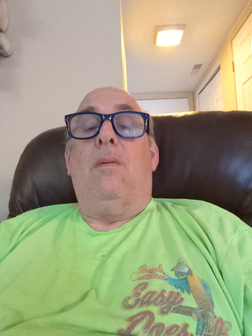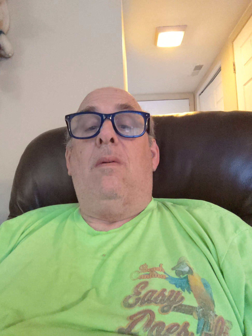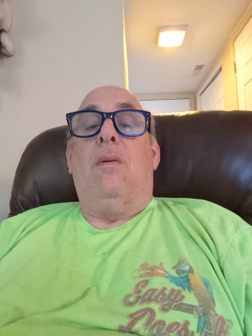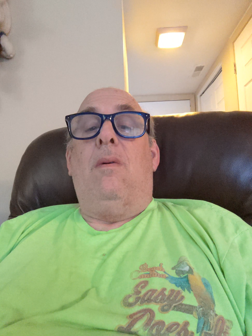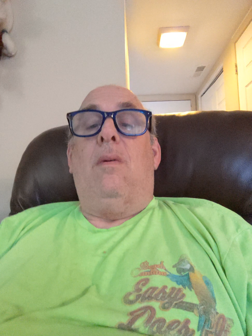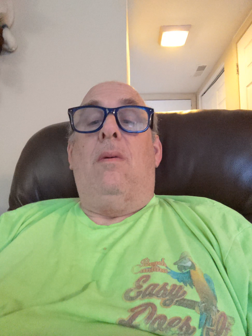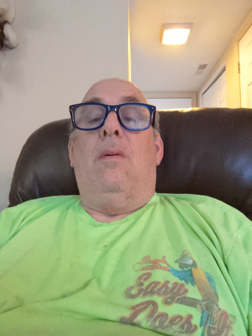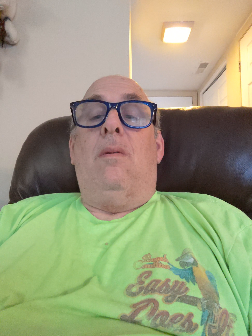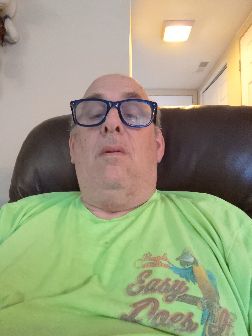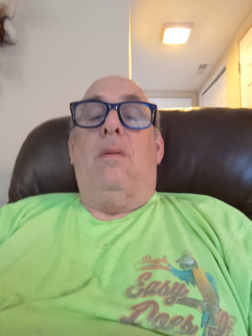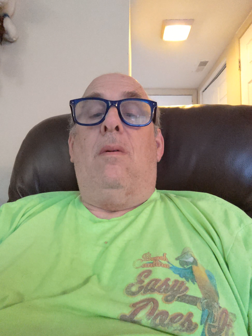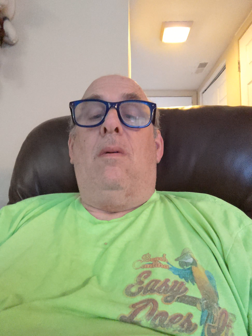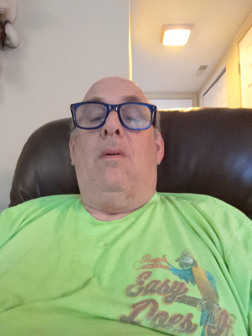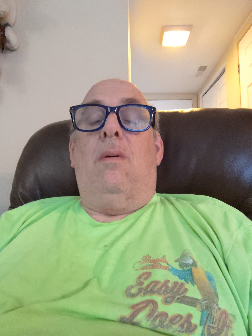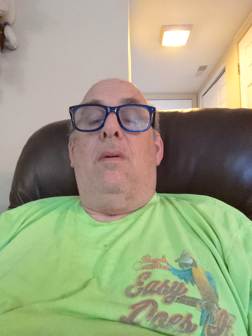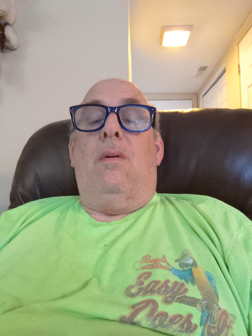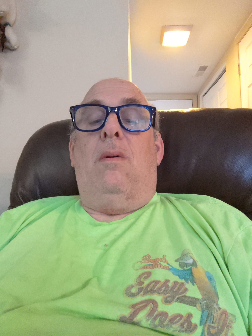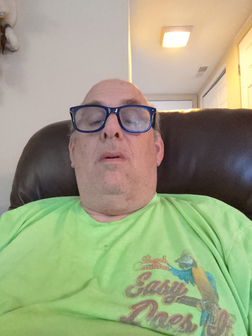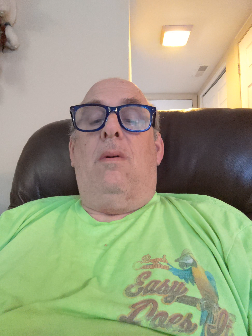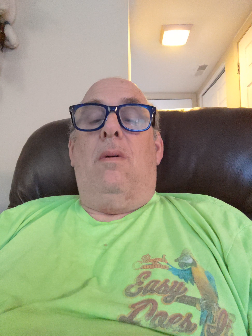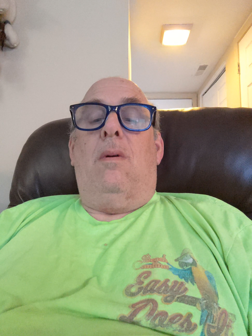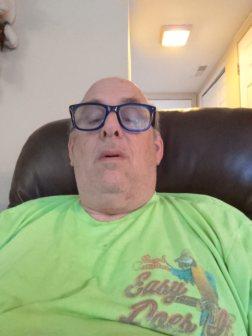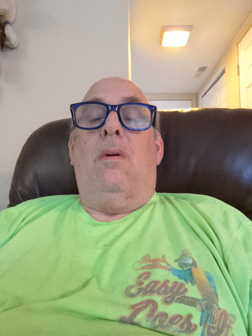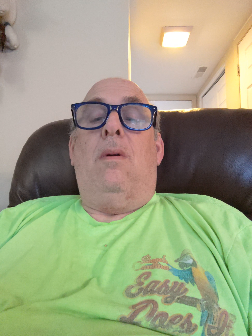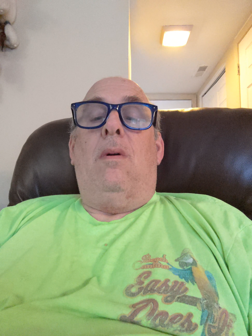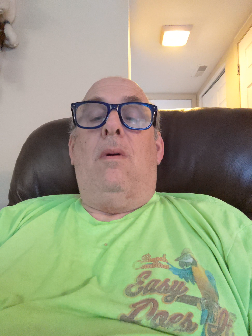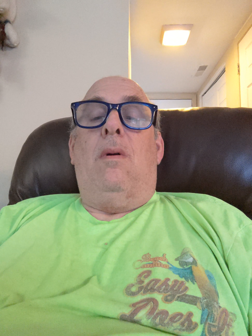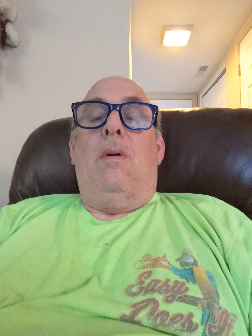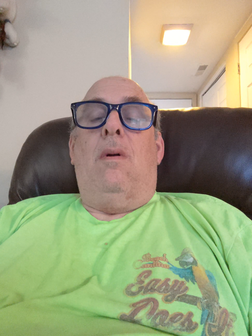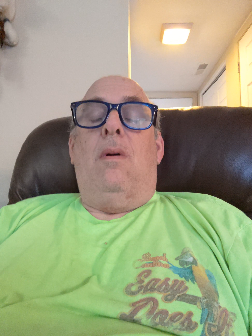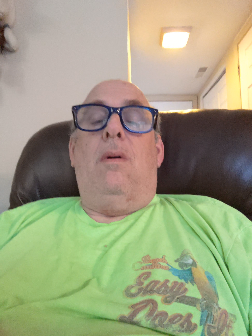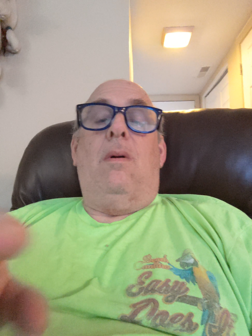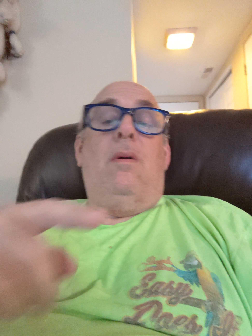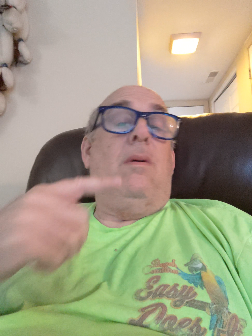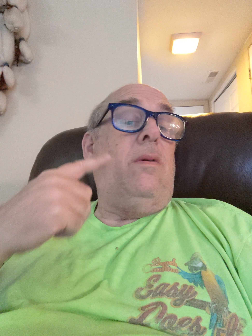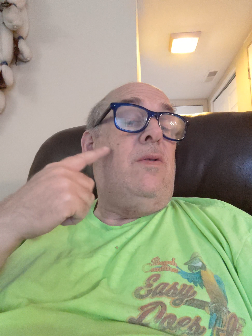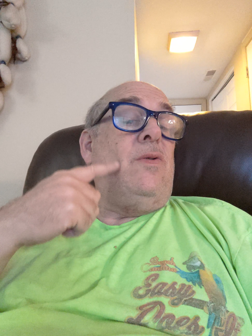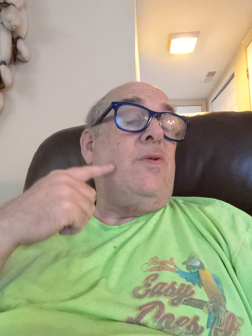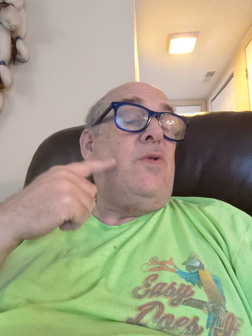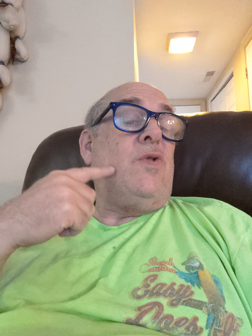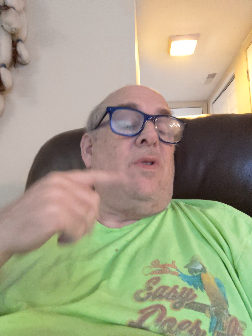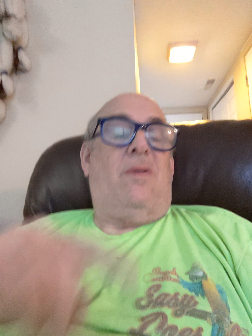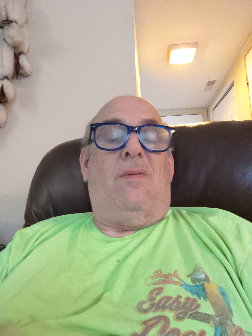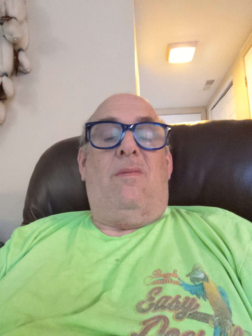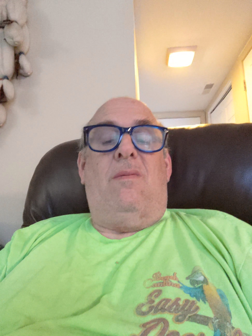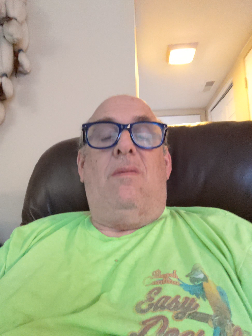cheek